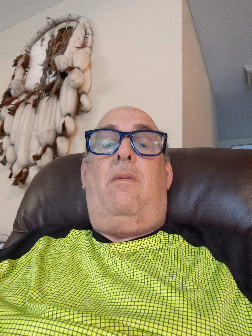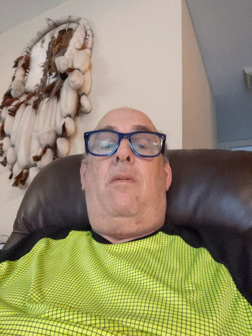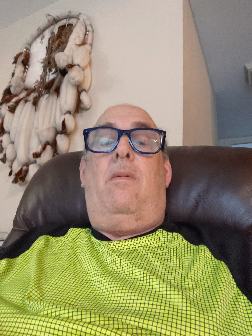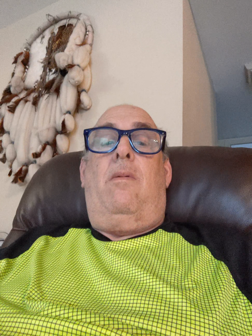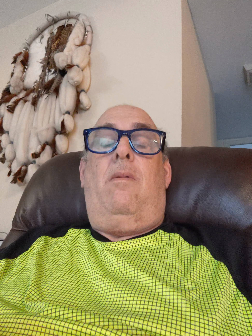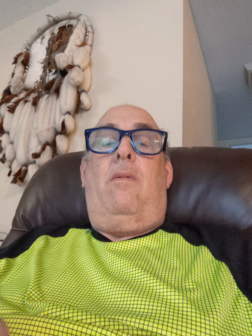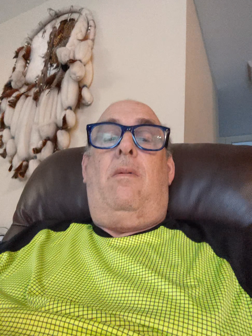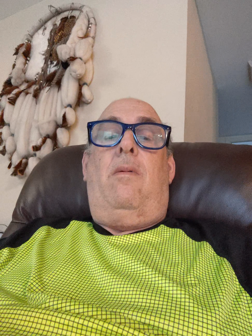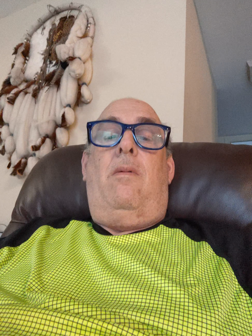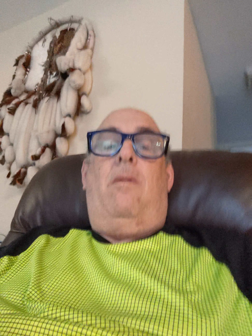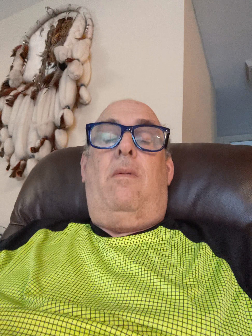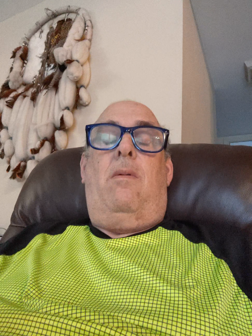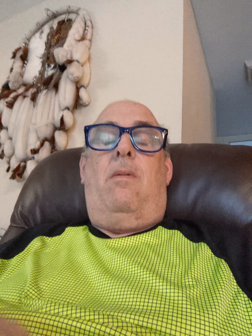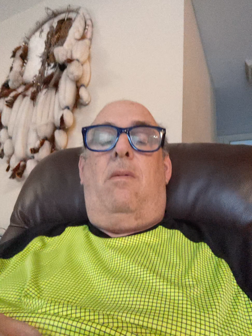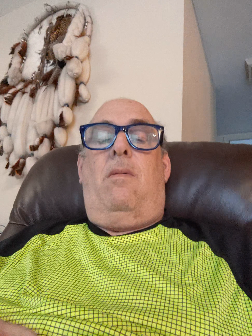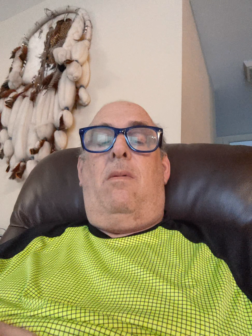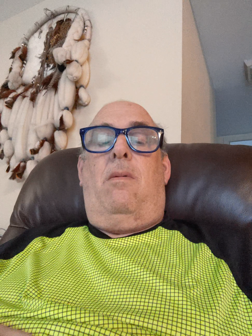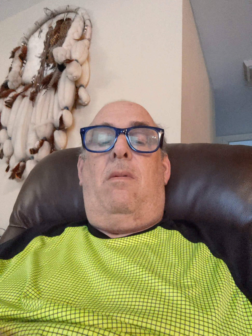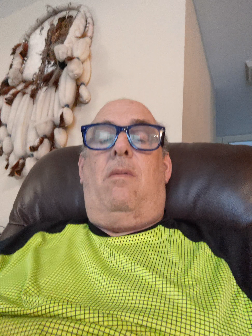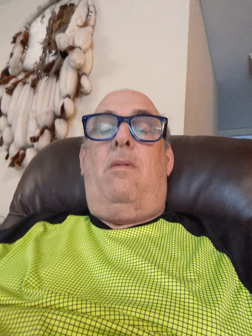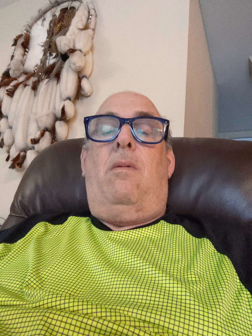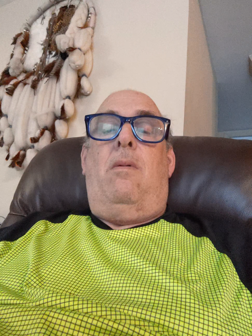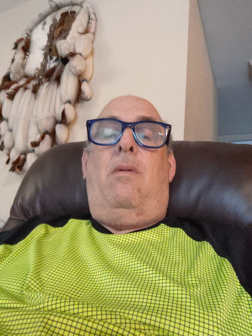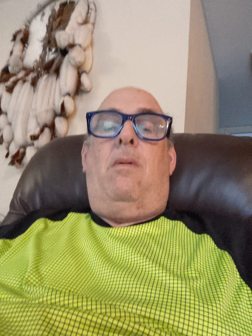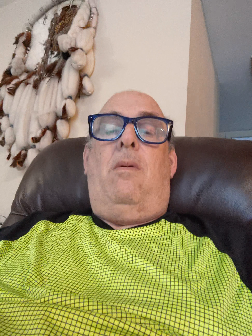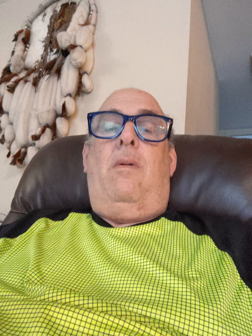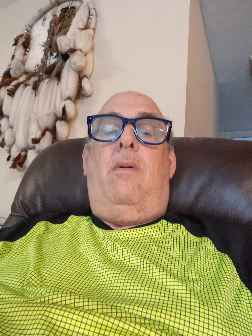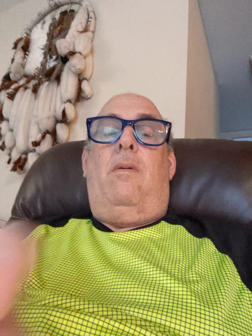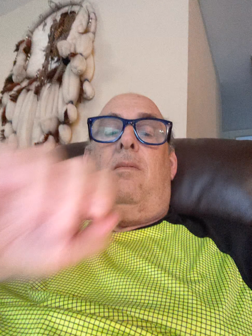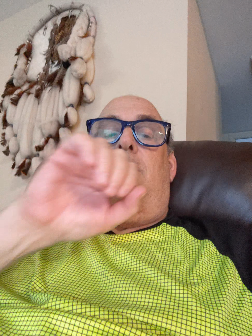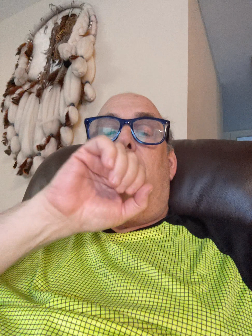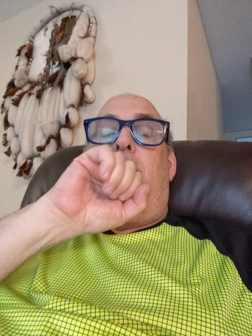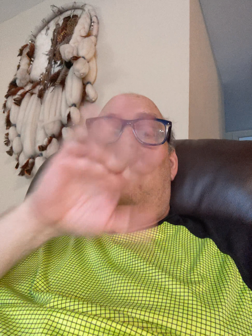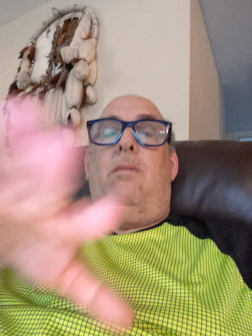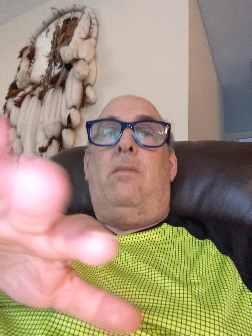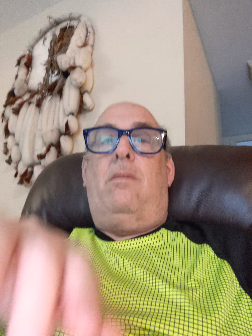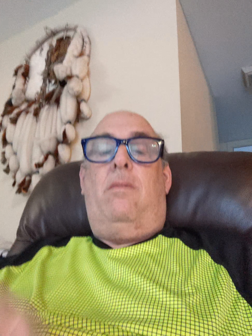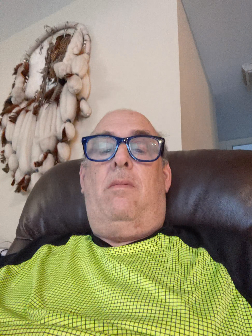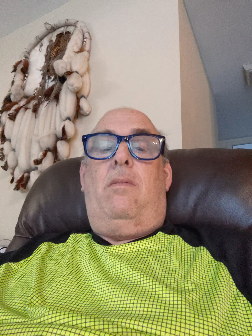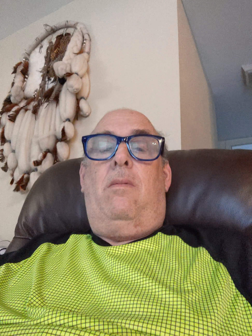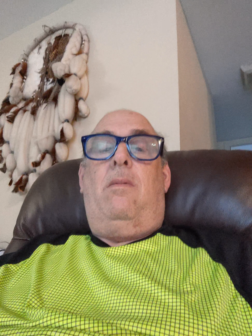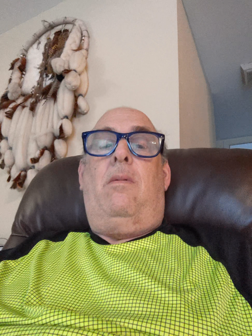blow